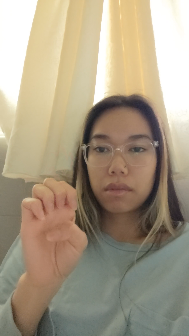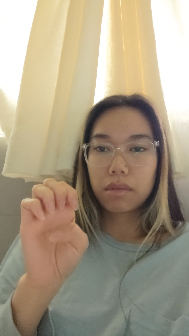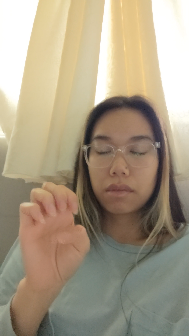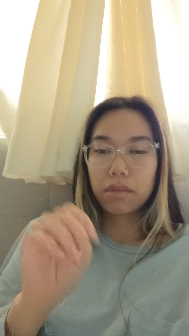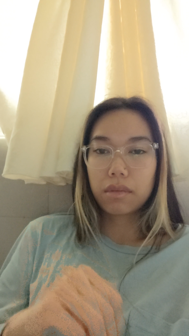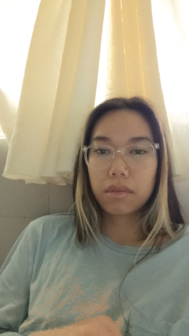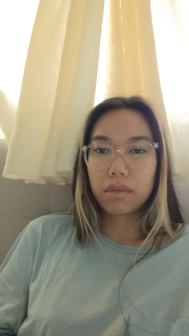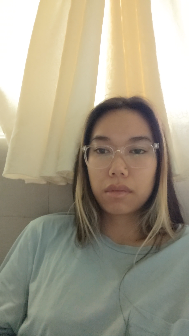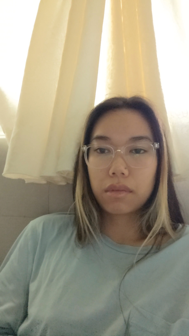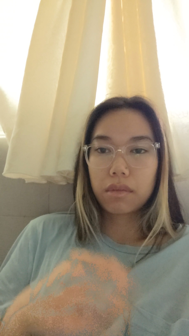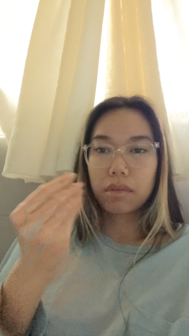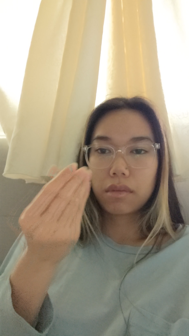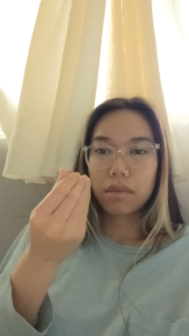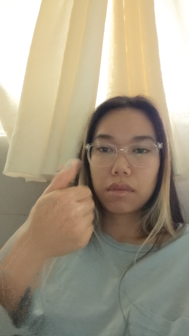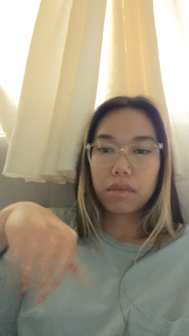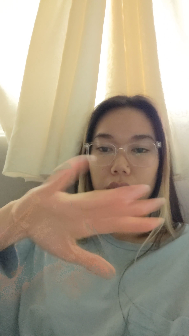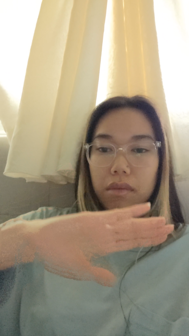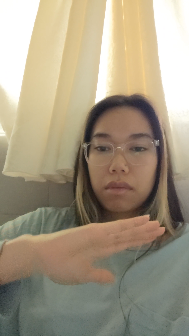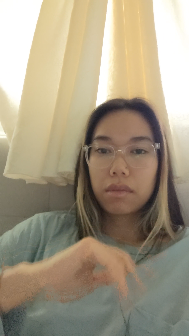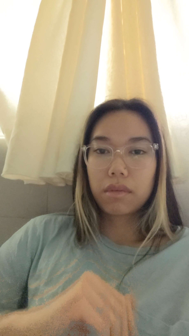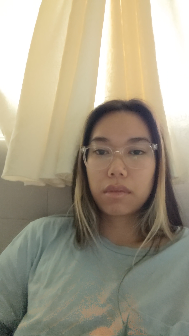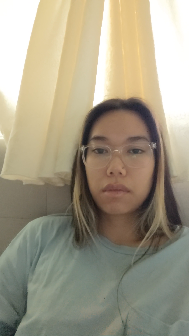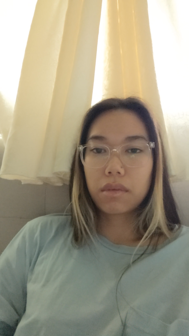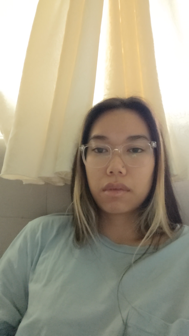garden